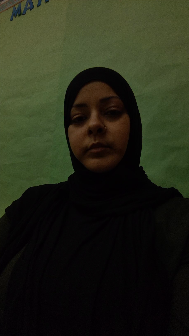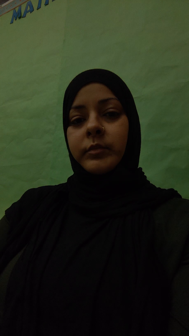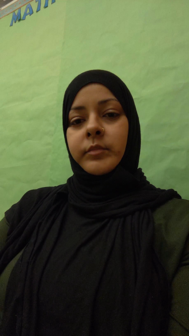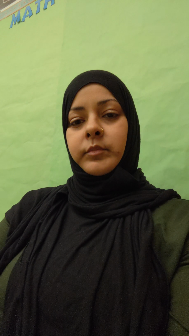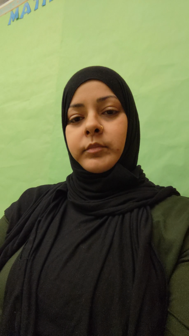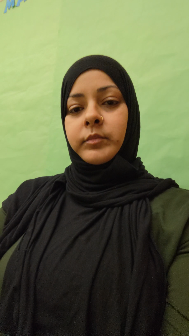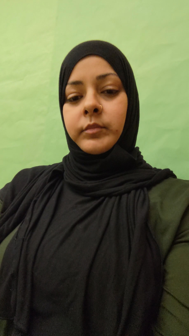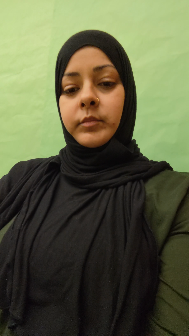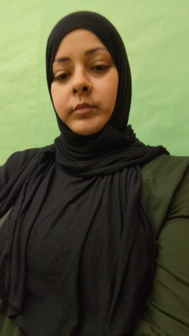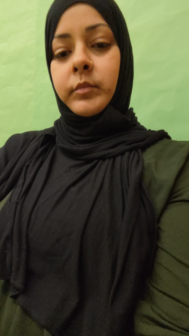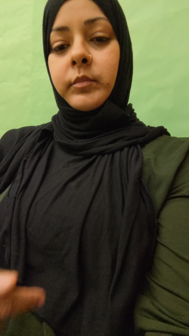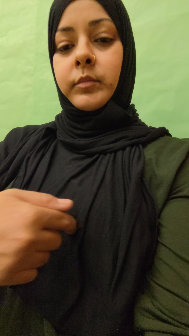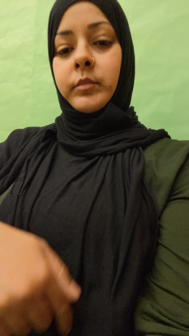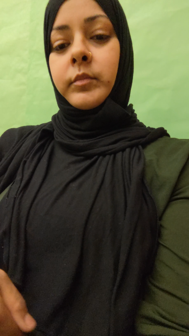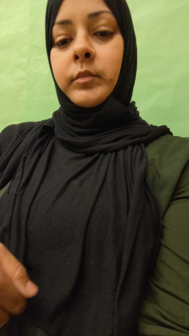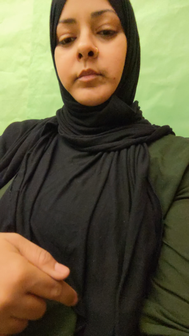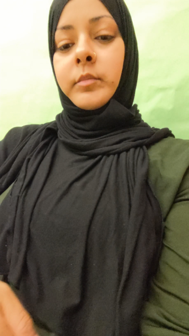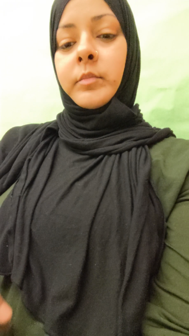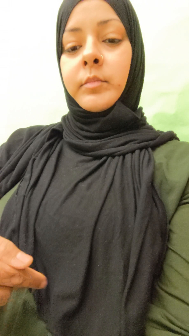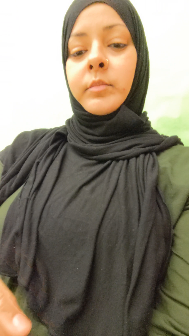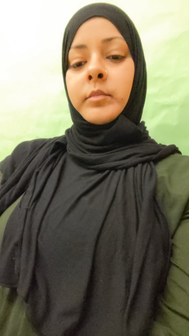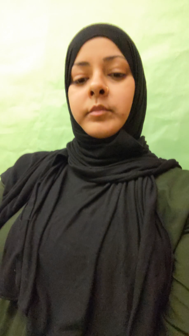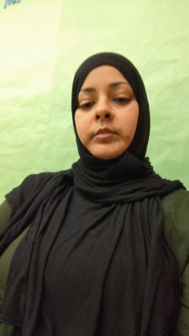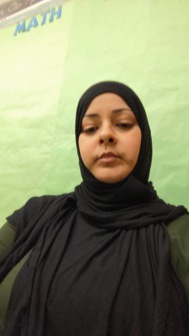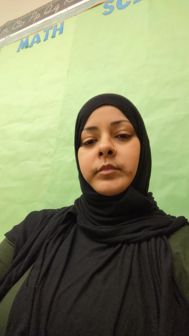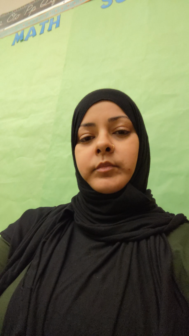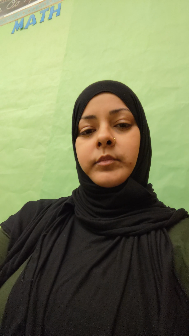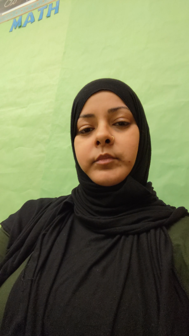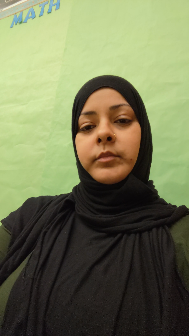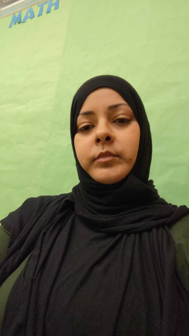belly button